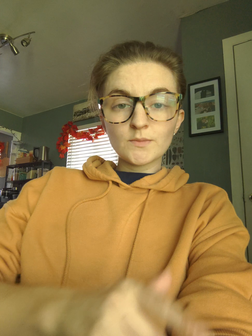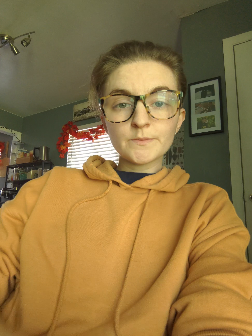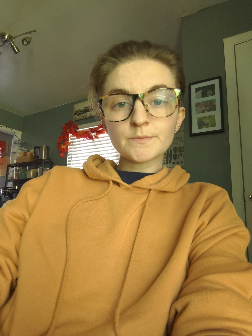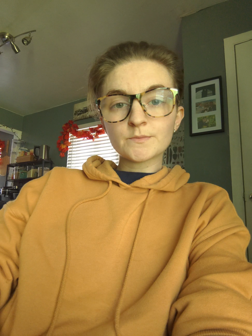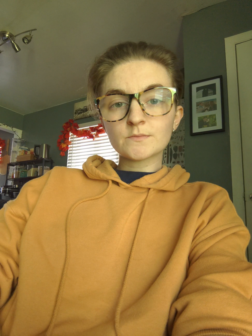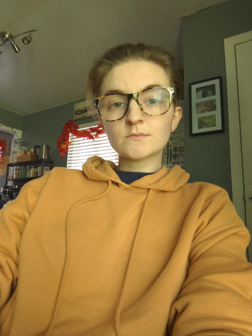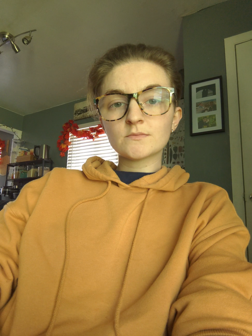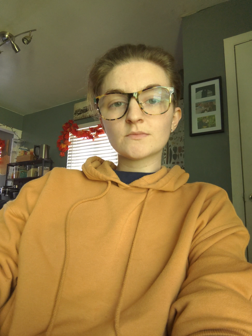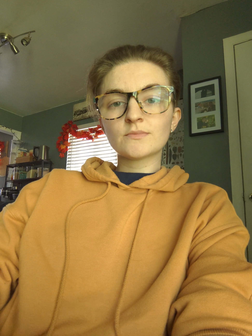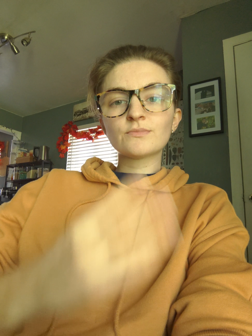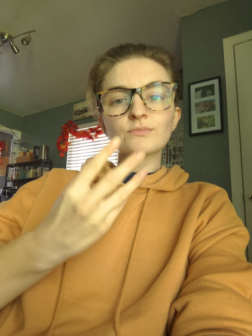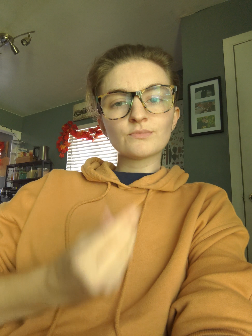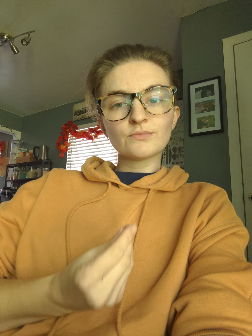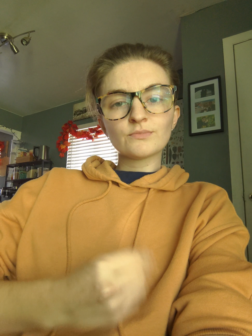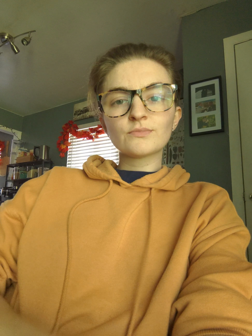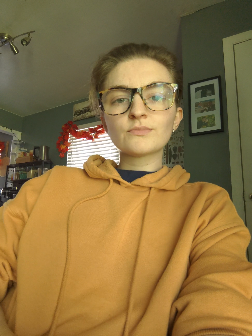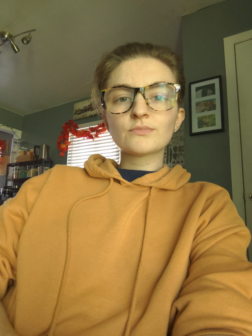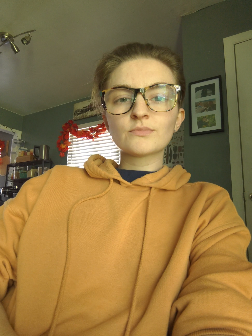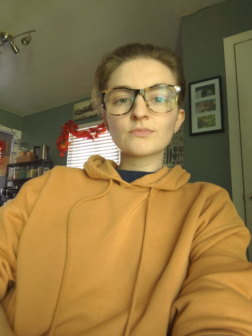gentle